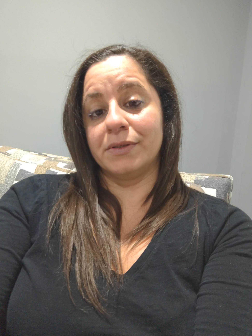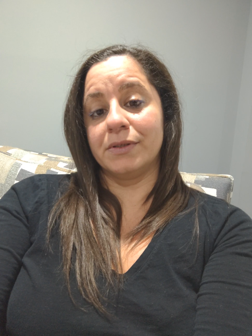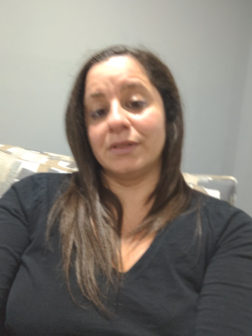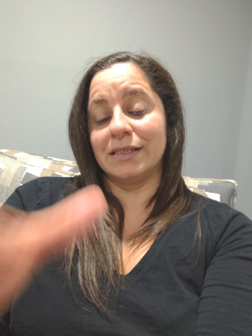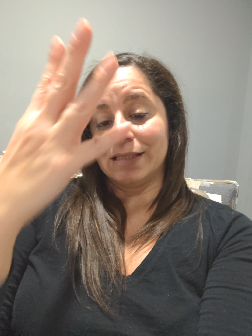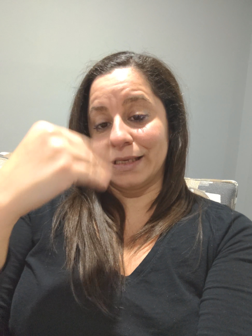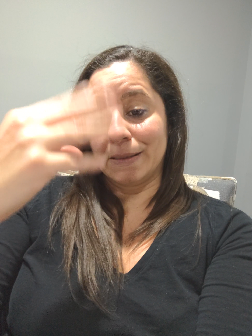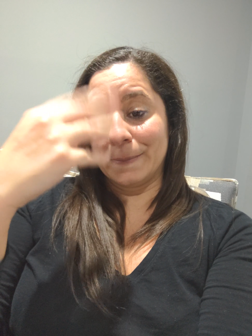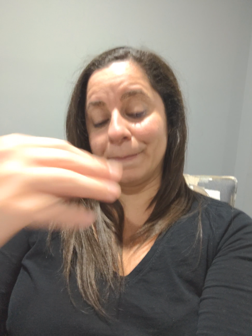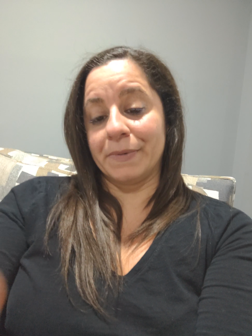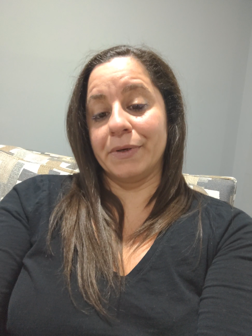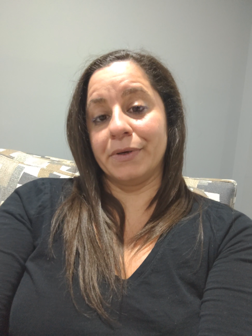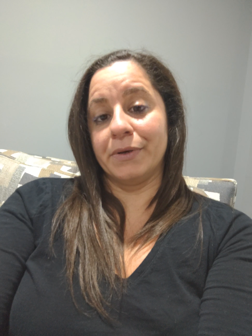sleepy